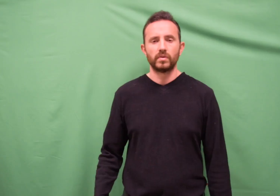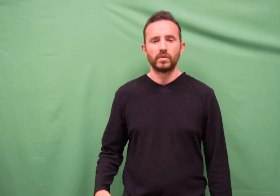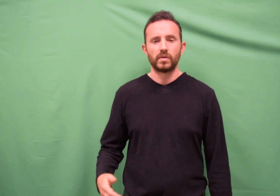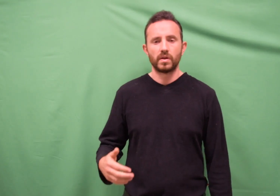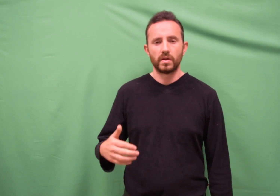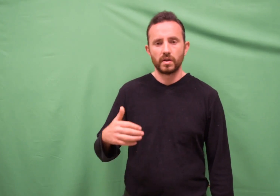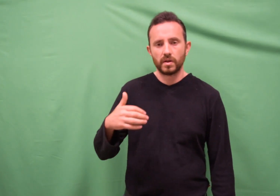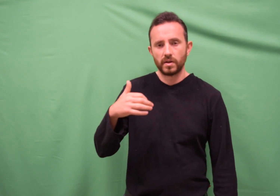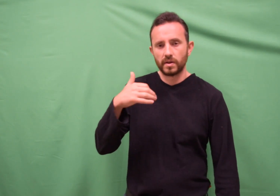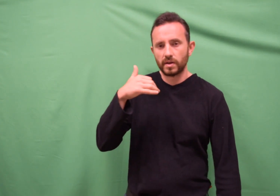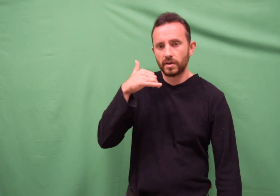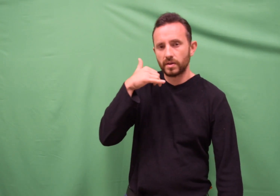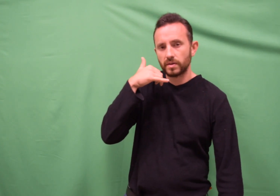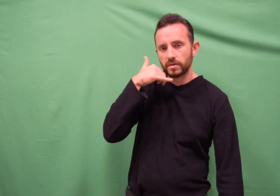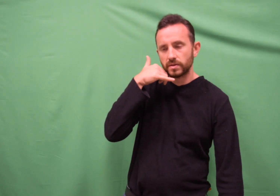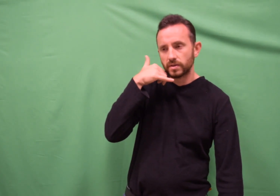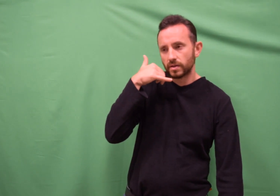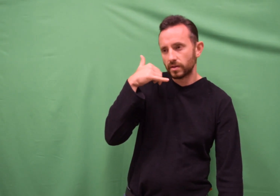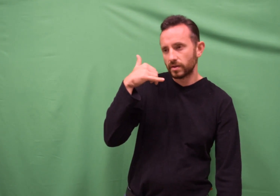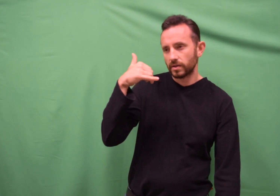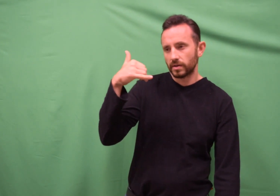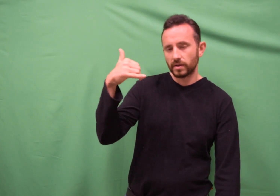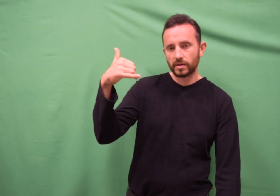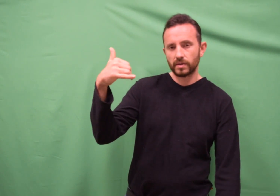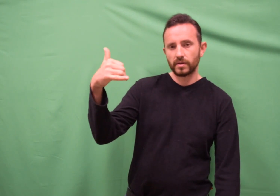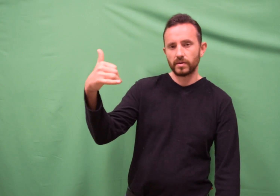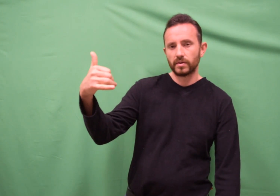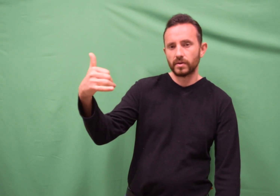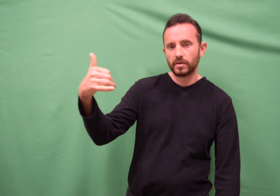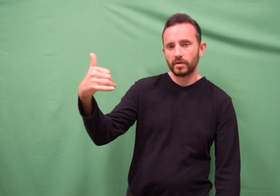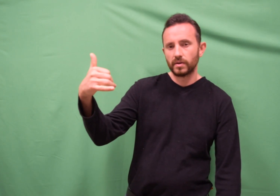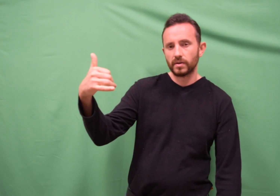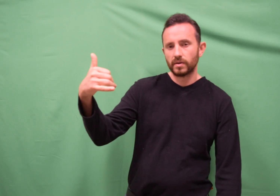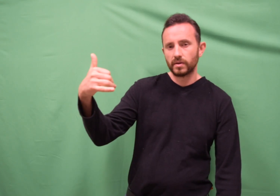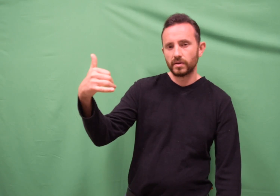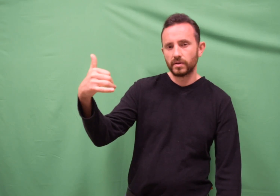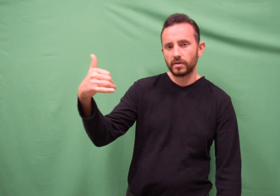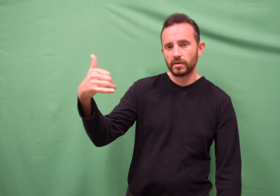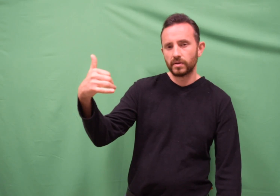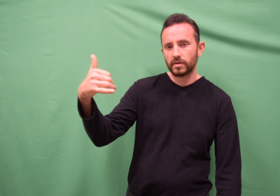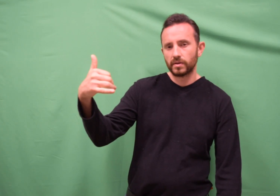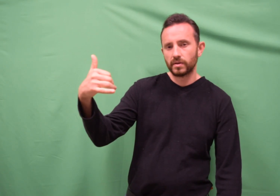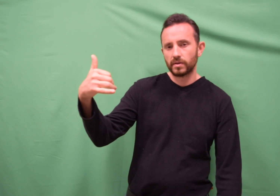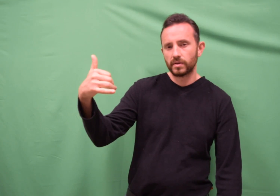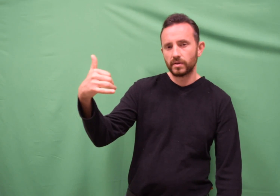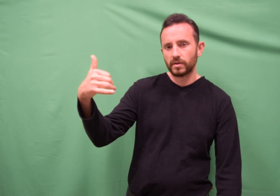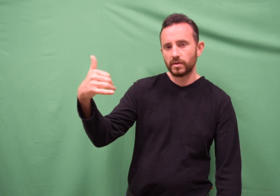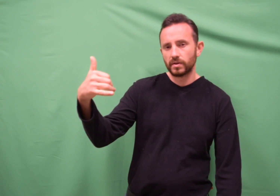llamar